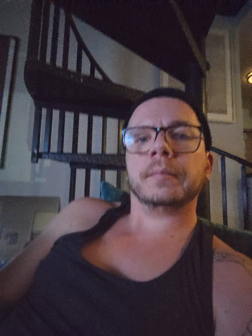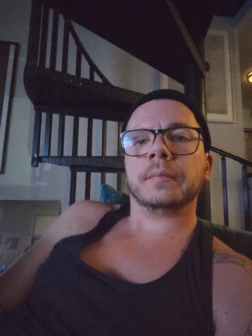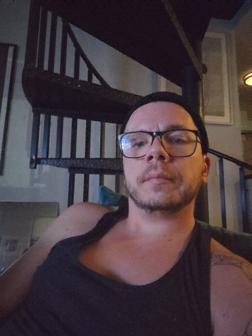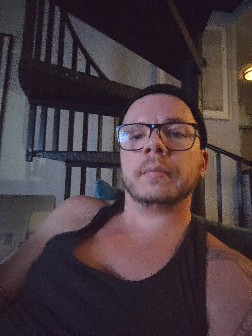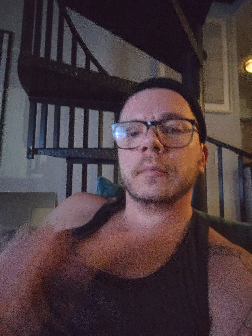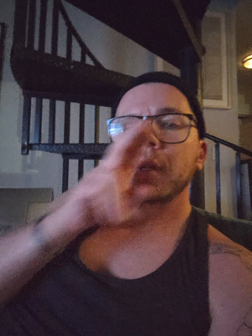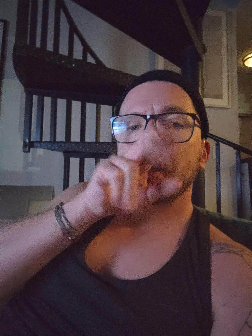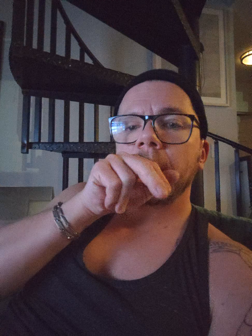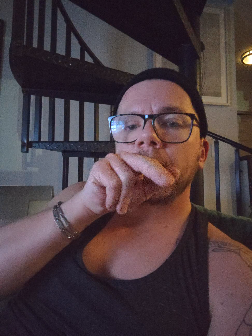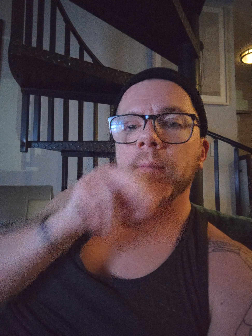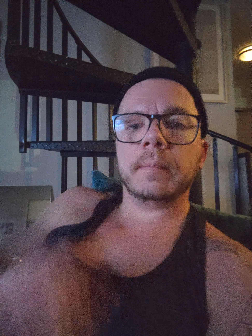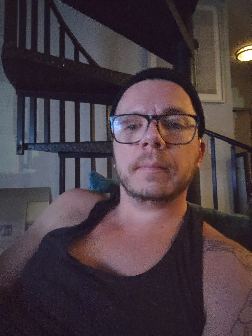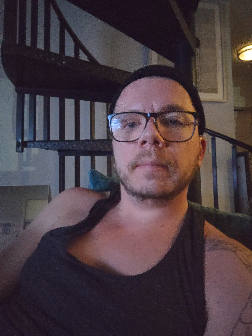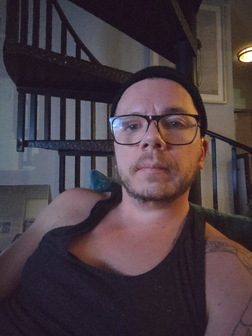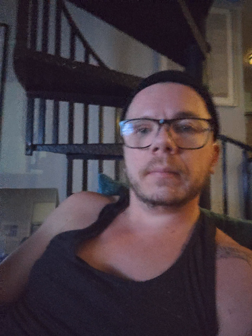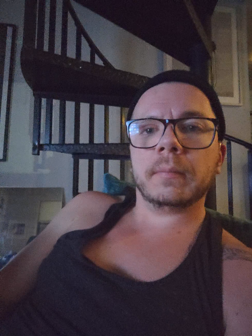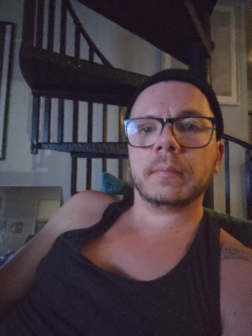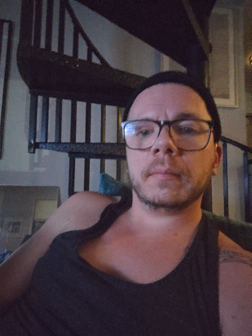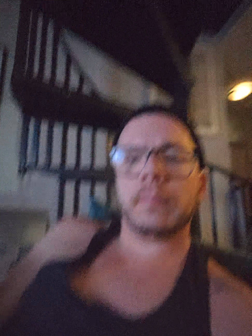tongue